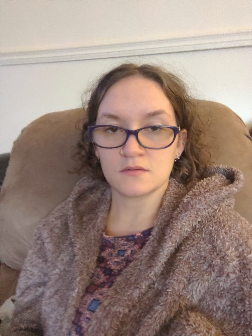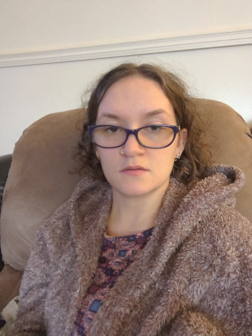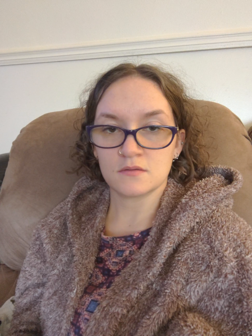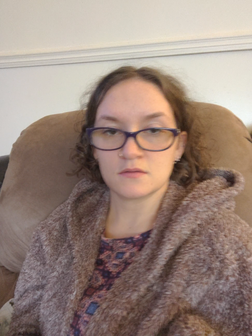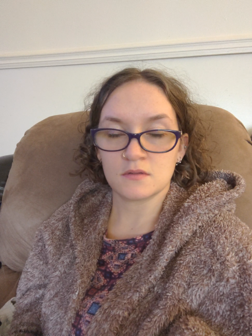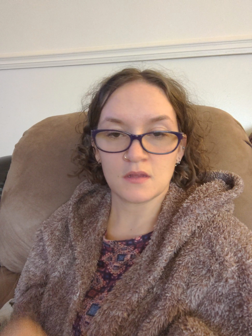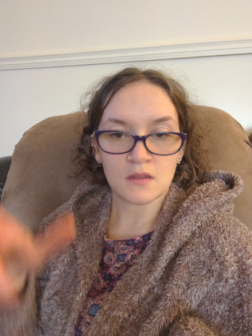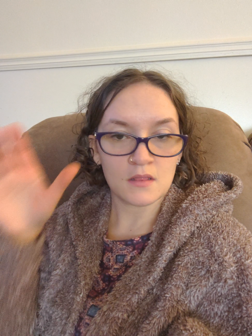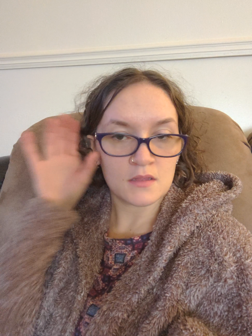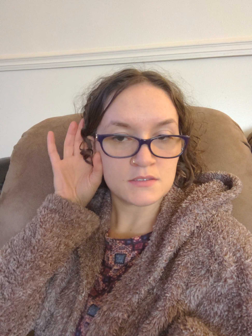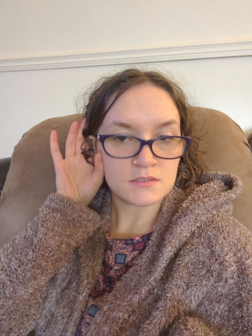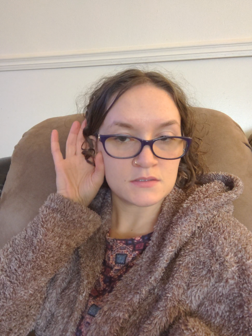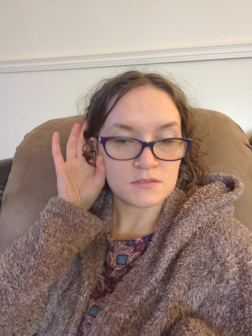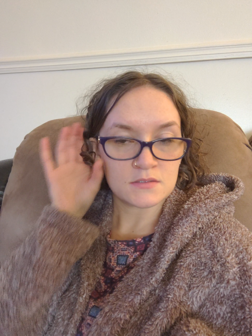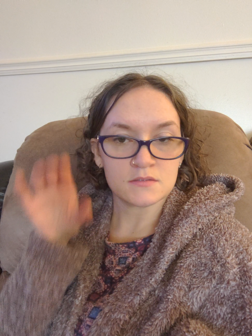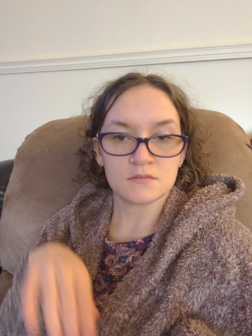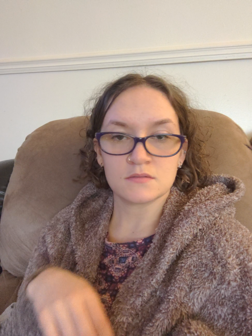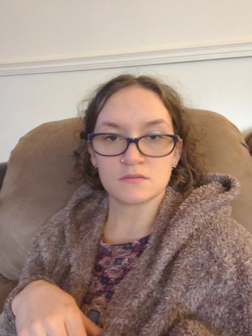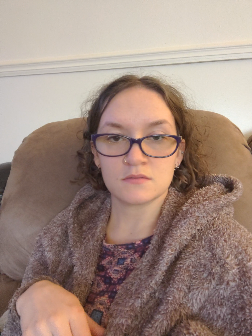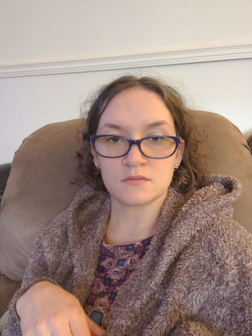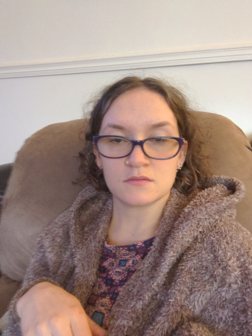listen